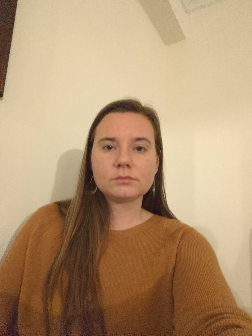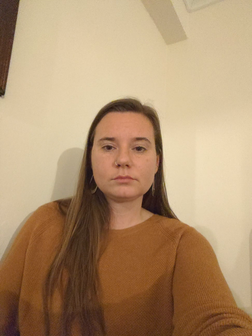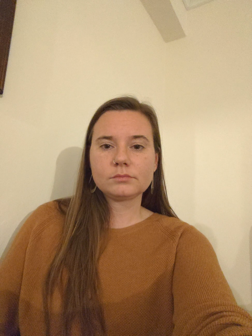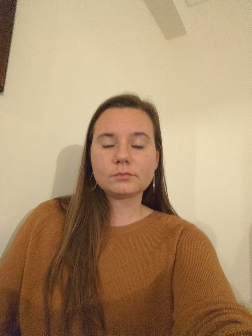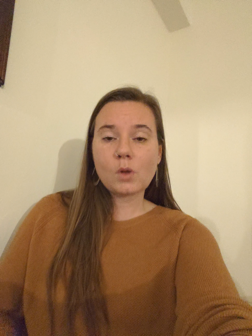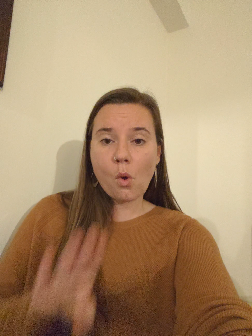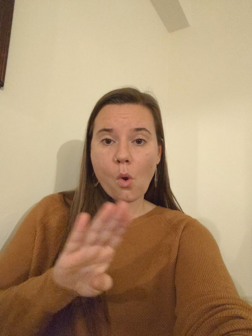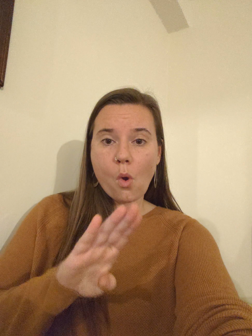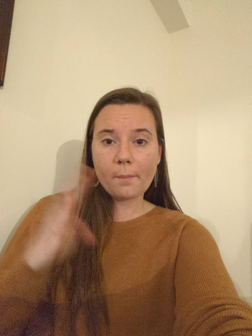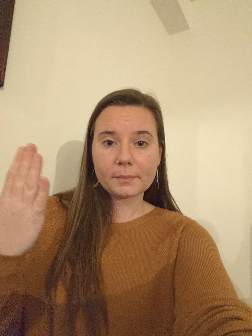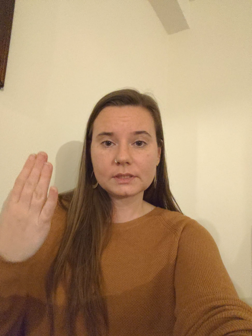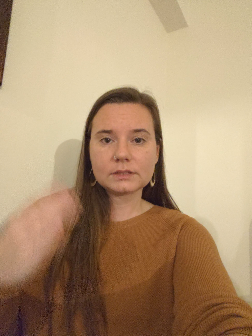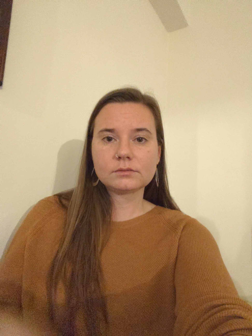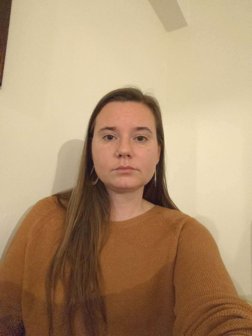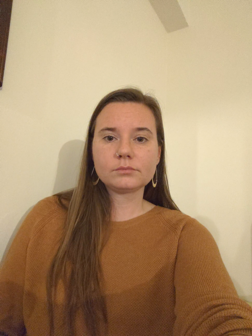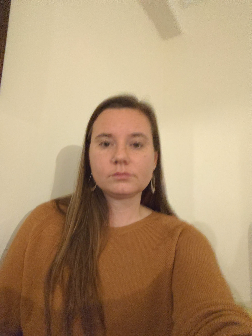open